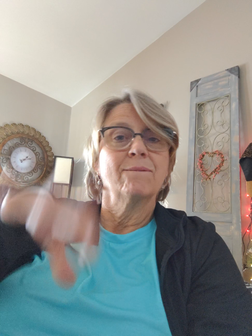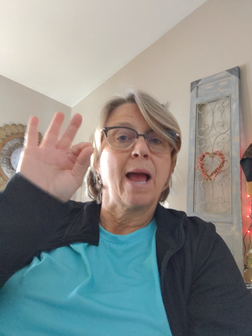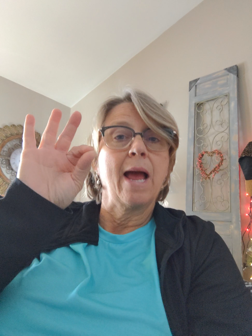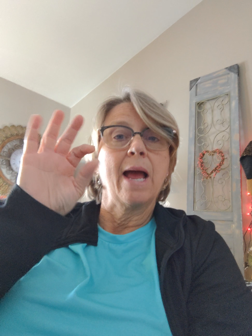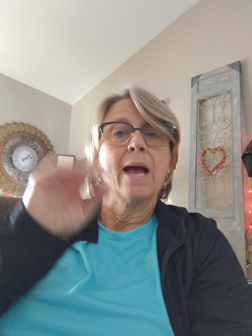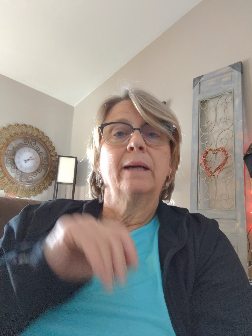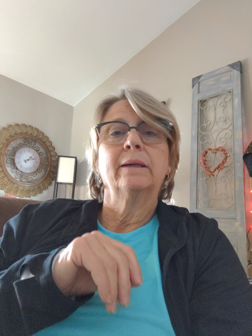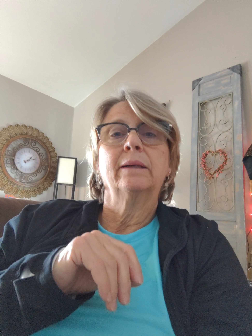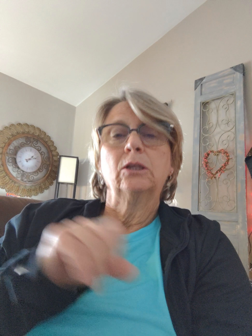find